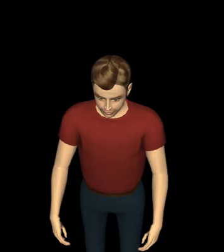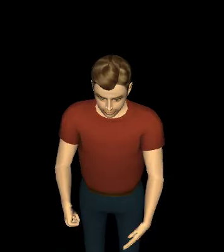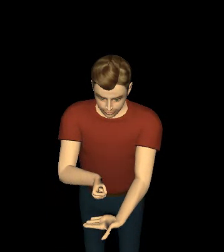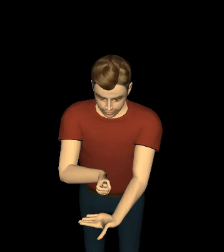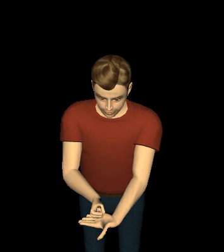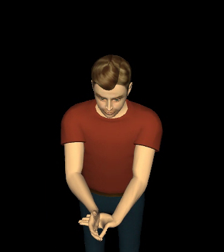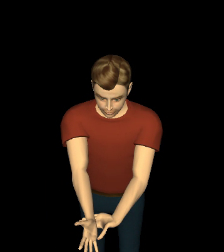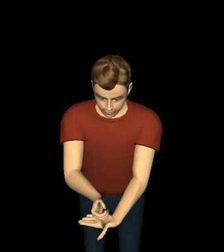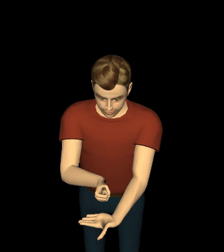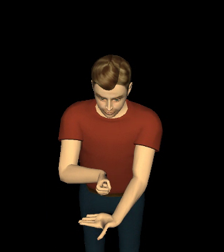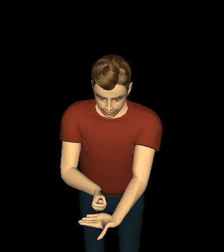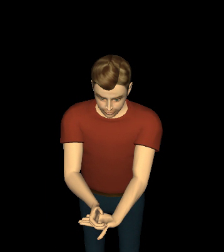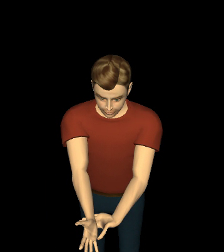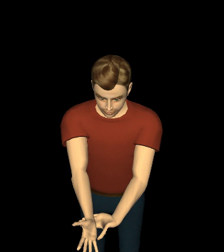معلومة